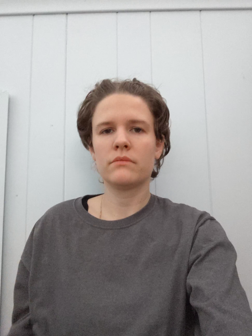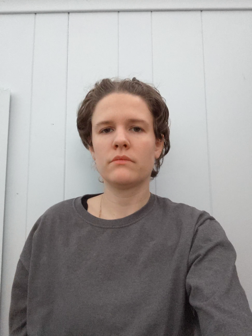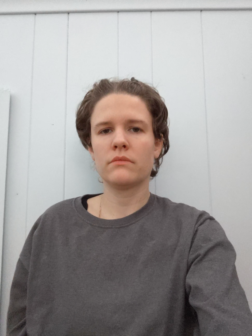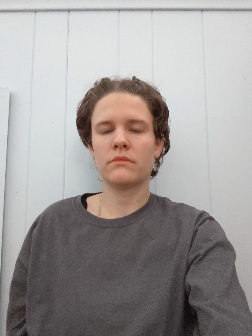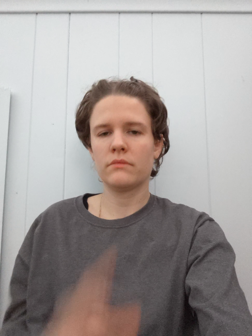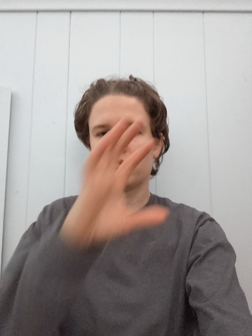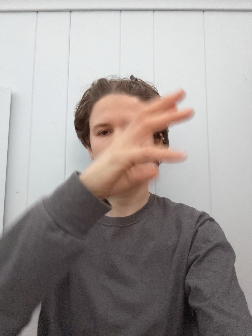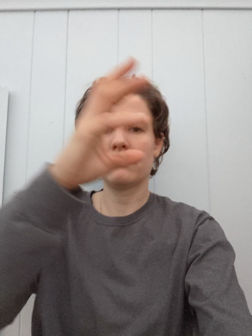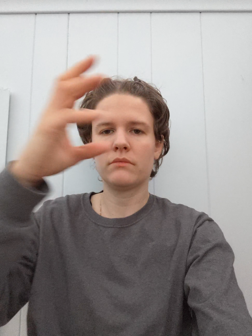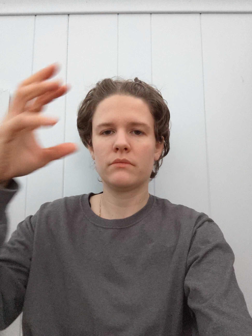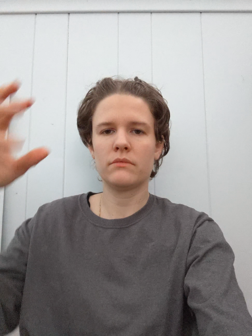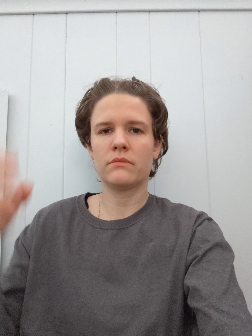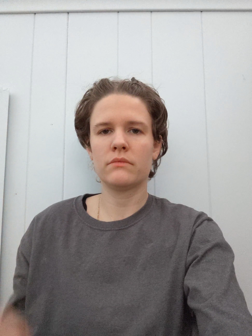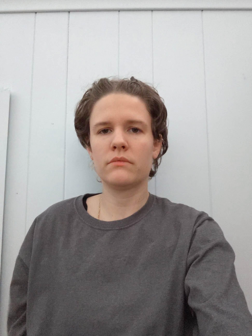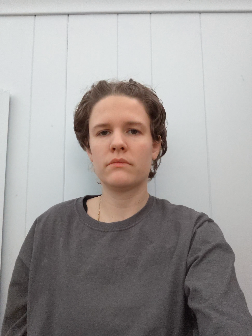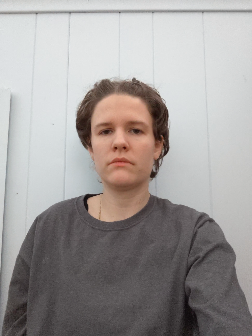cloud